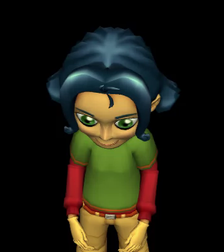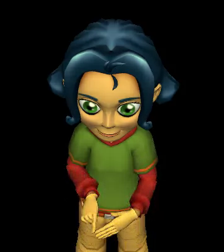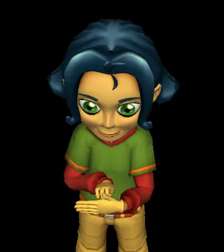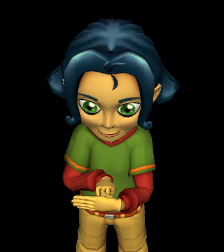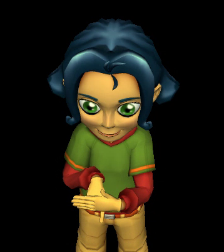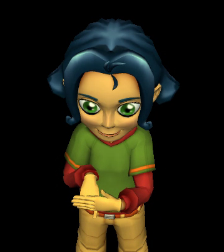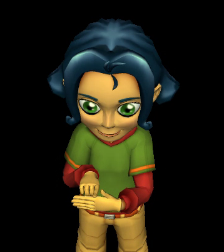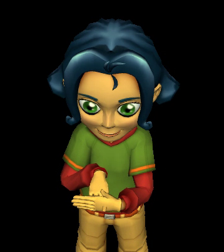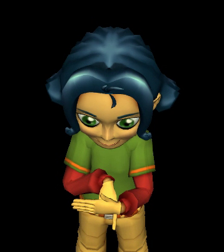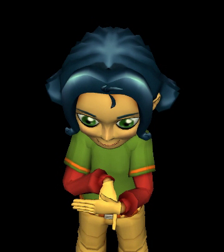يلغي